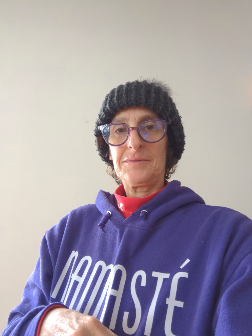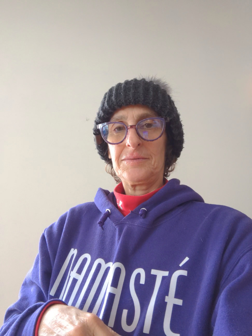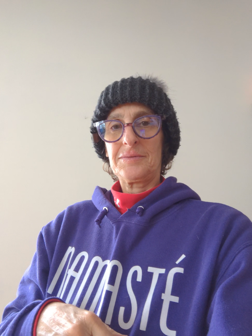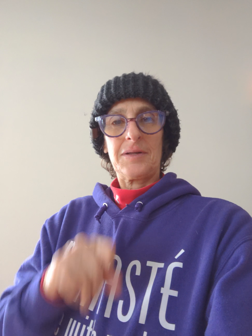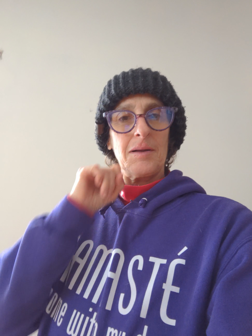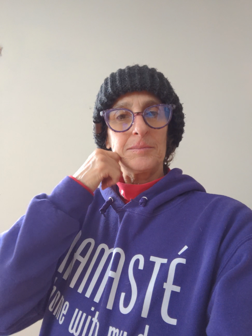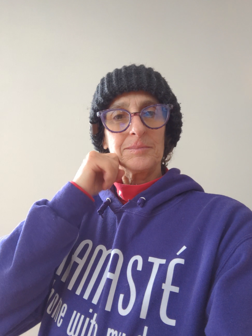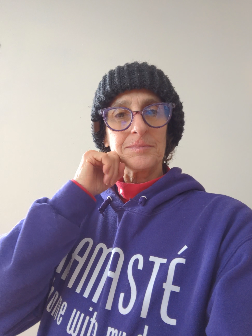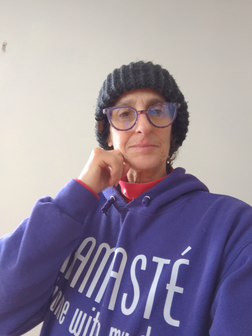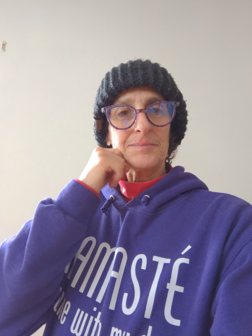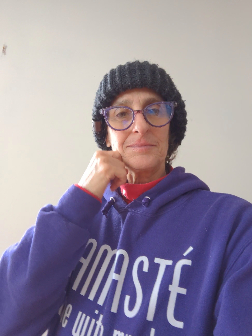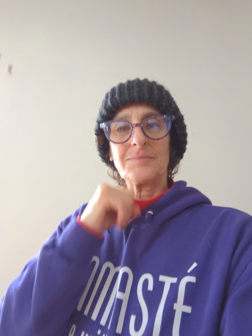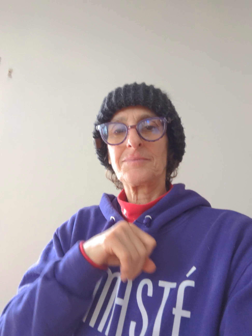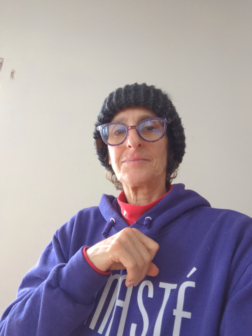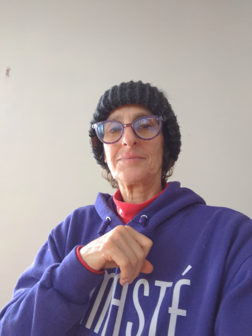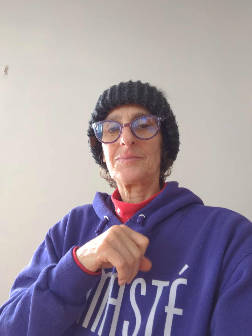apple